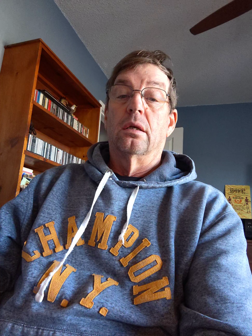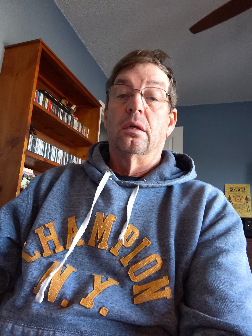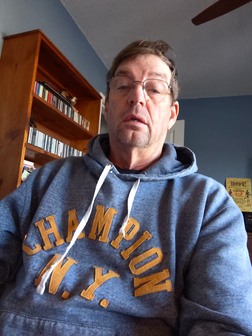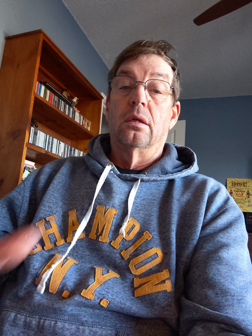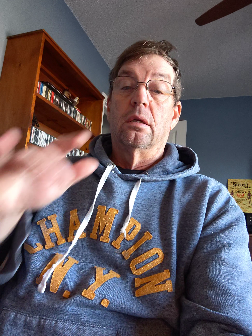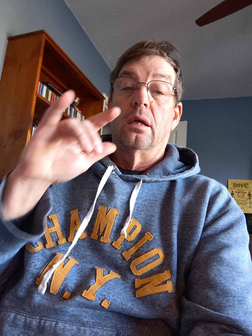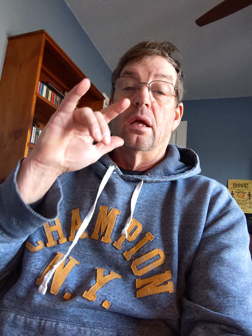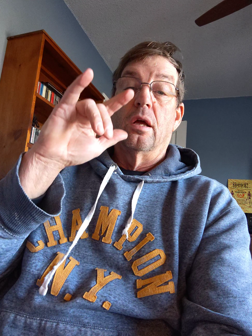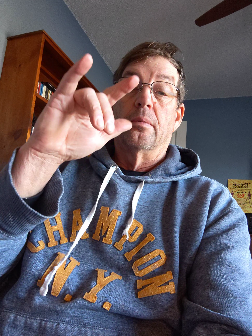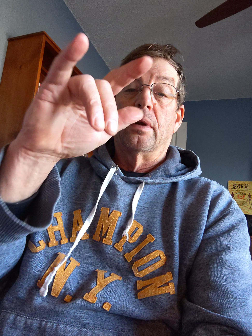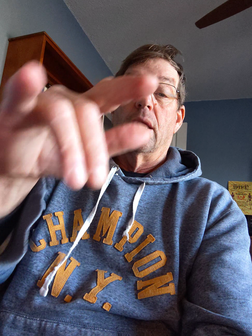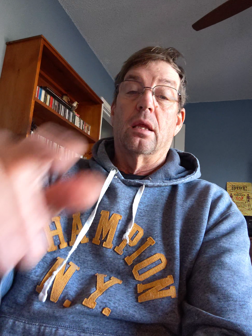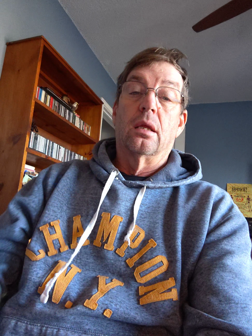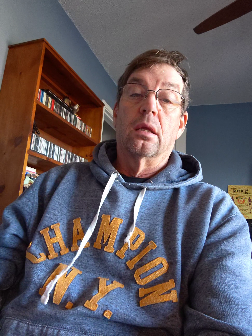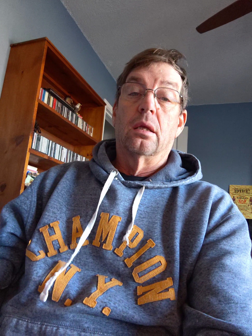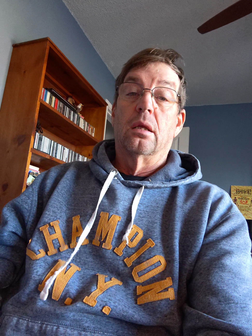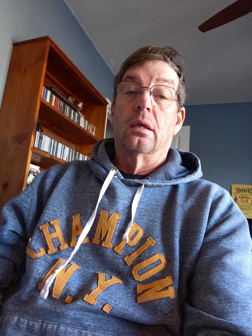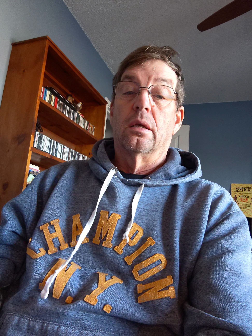airplane